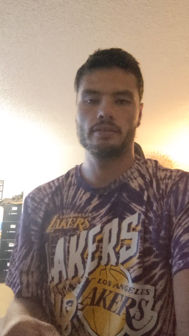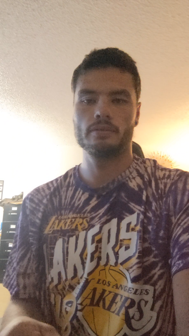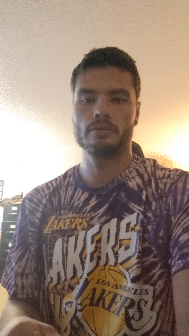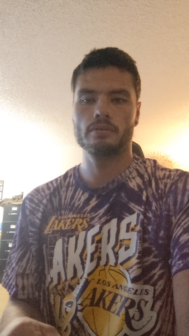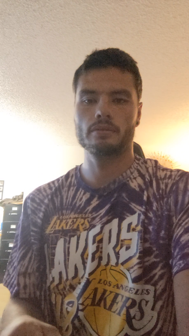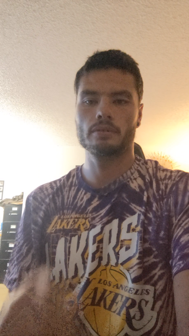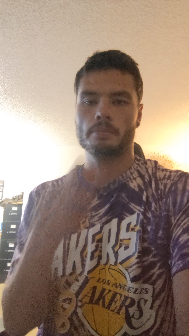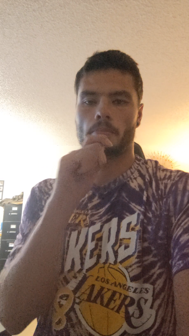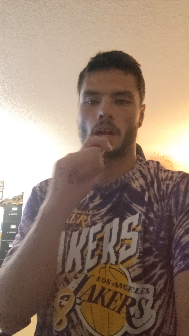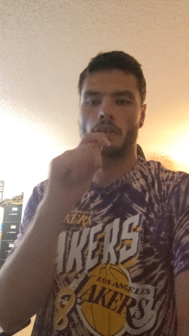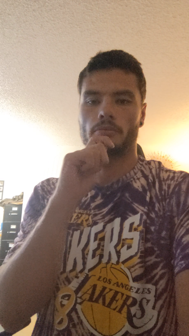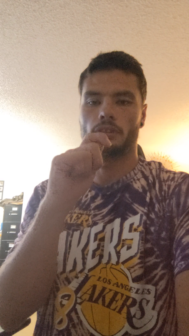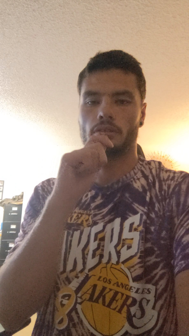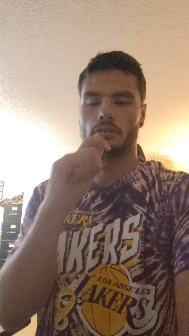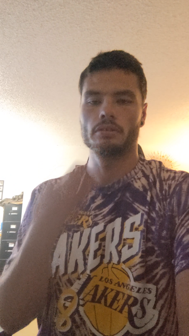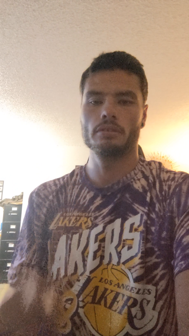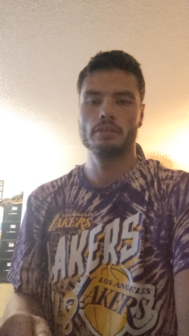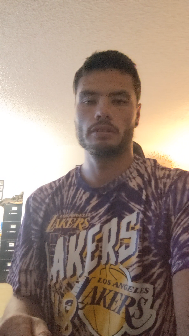popsicle